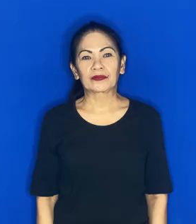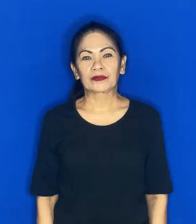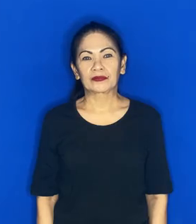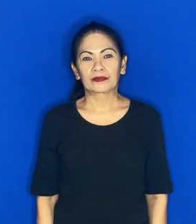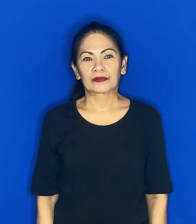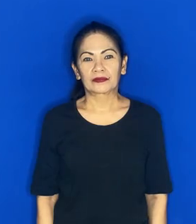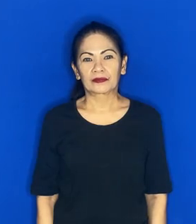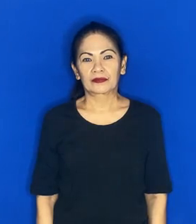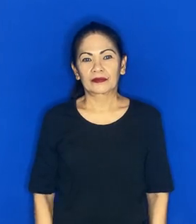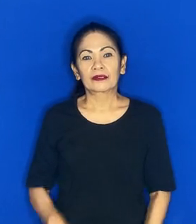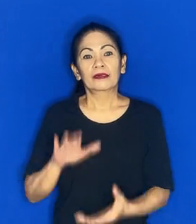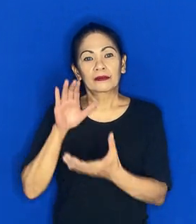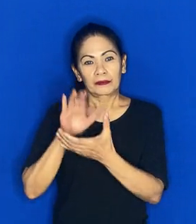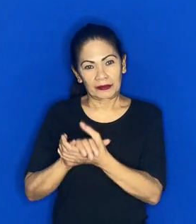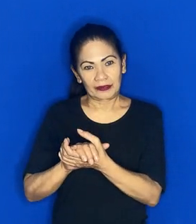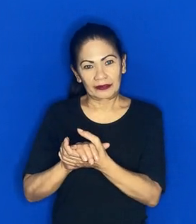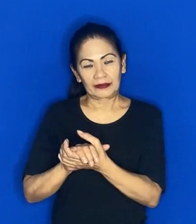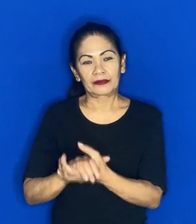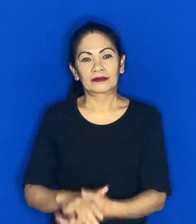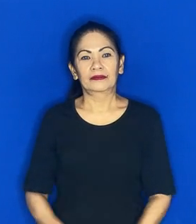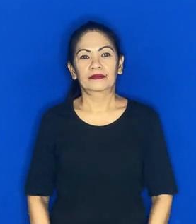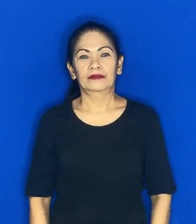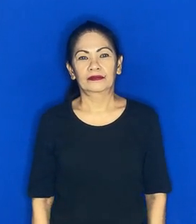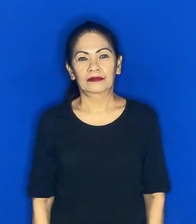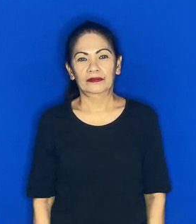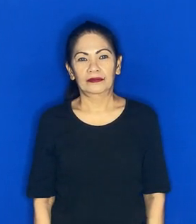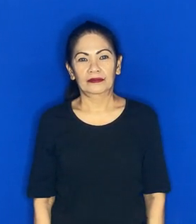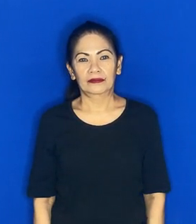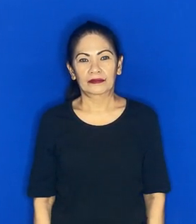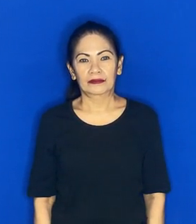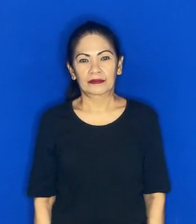married